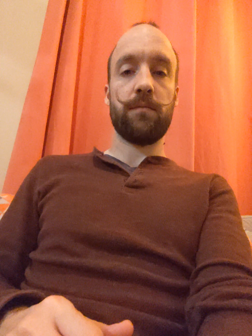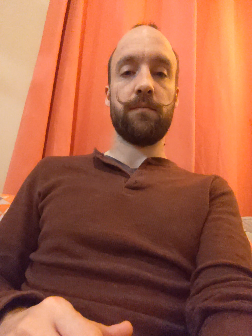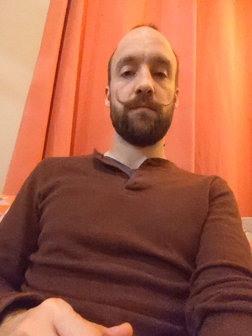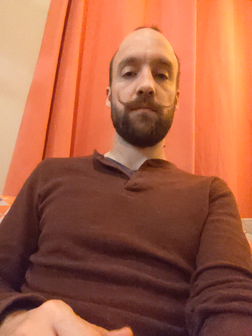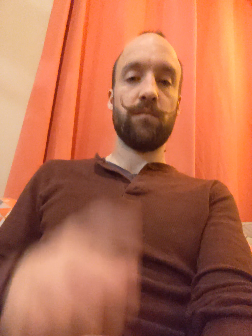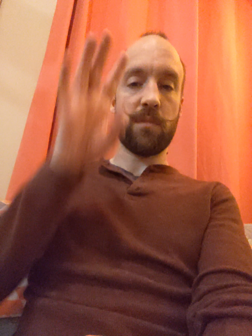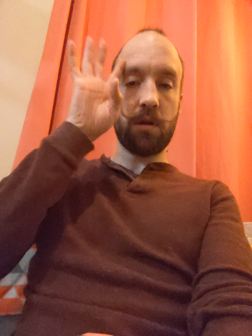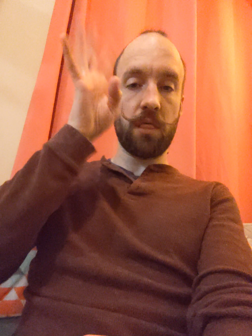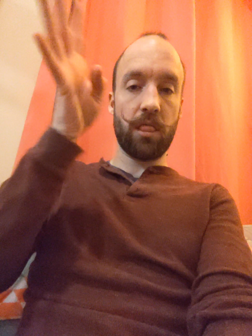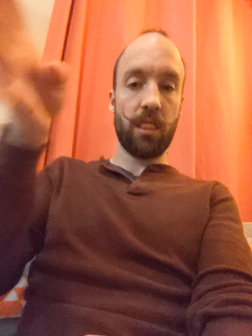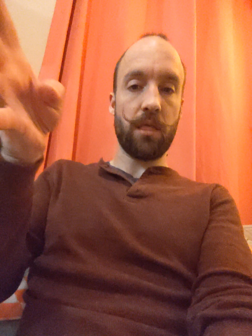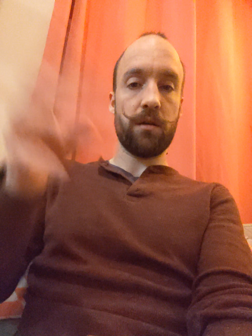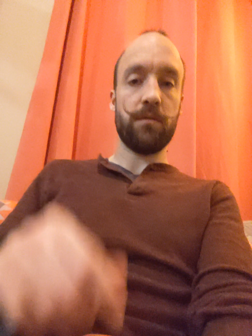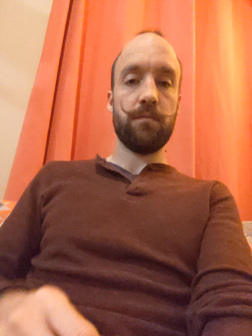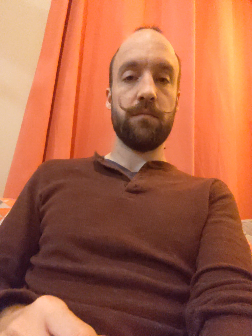pretend